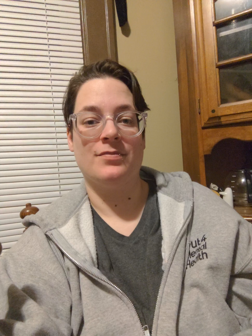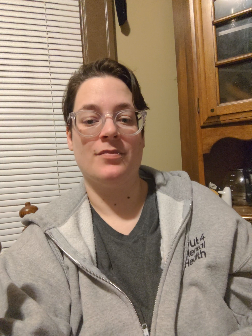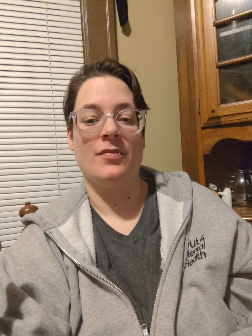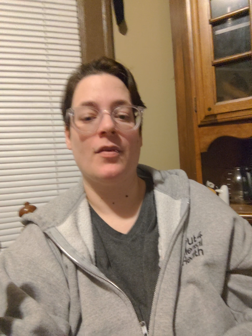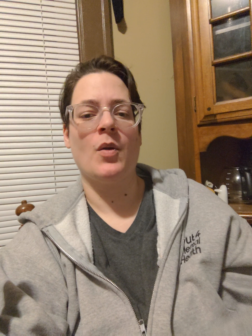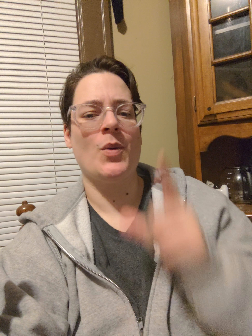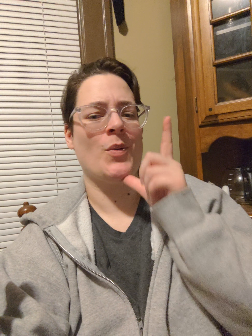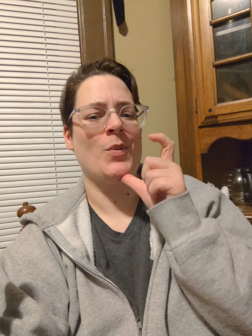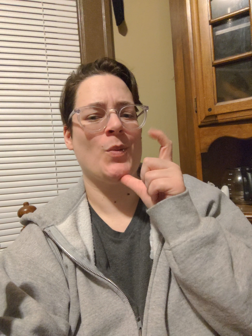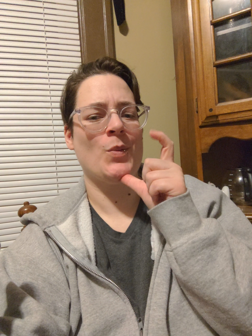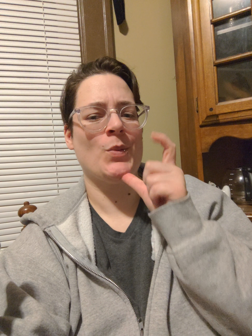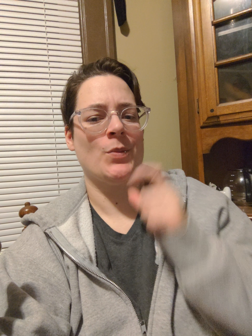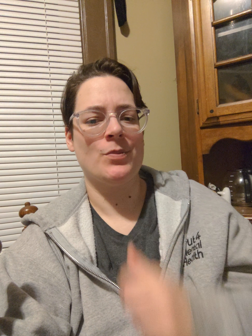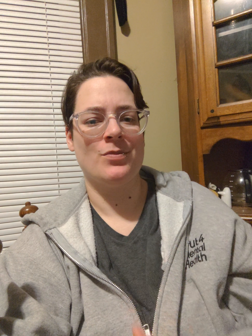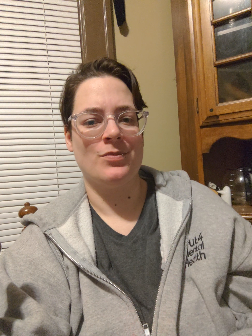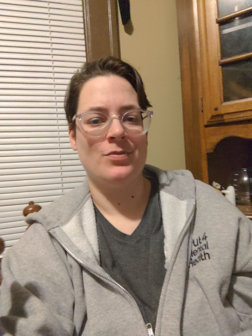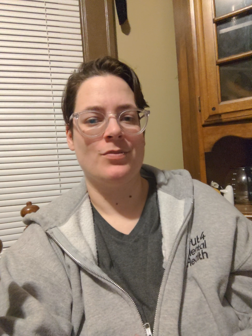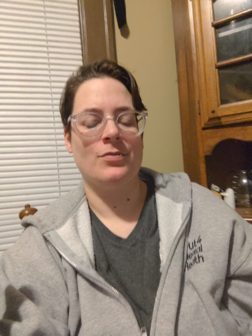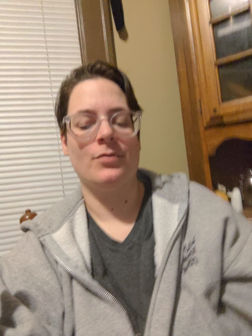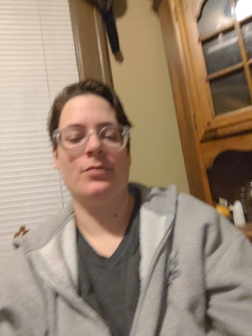who